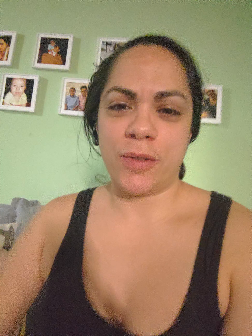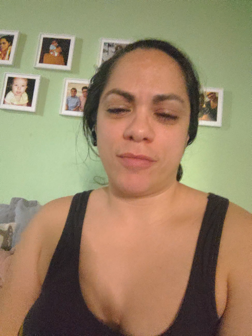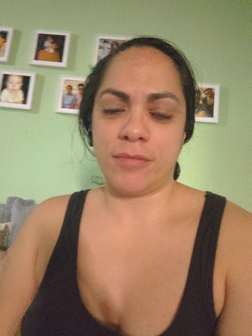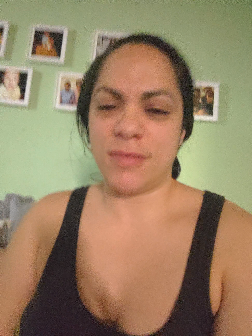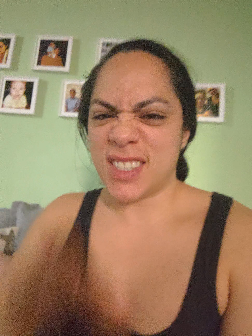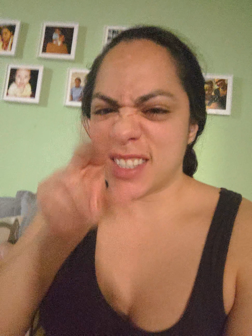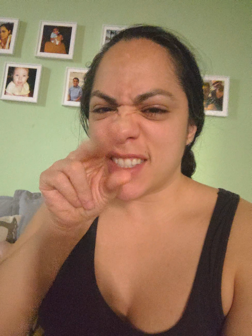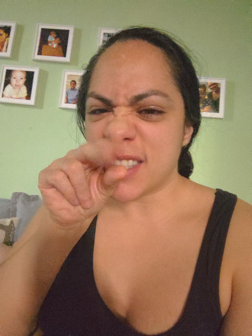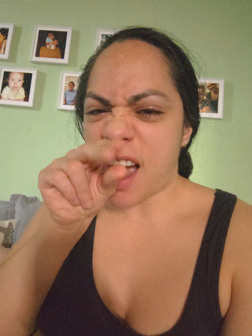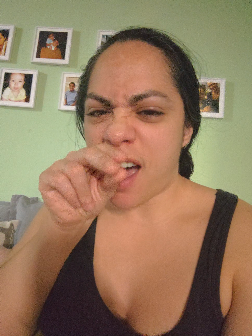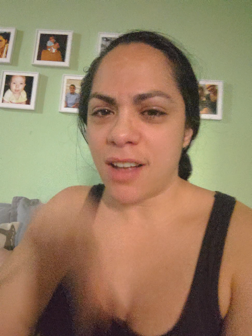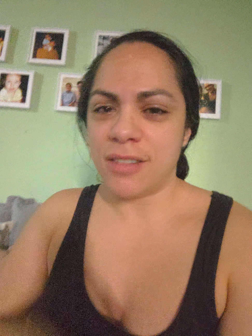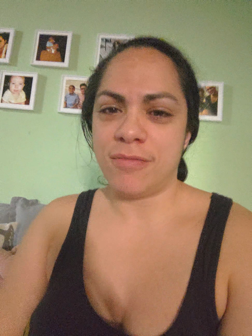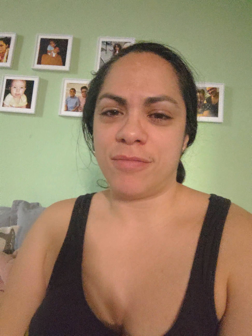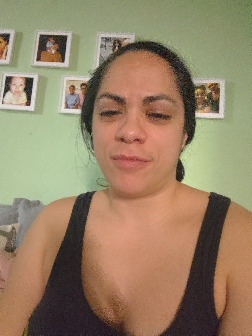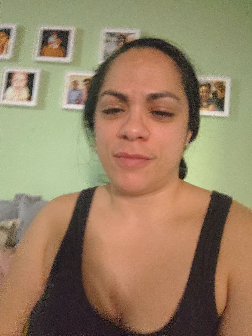duck